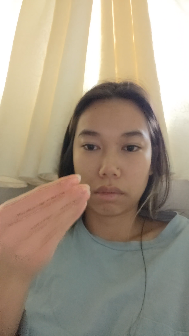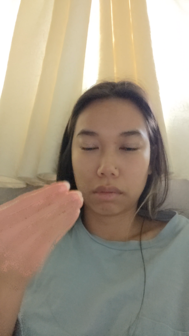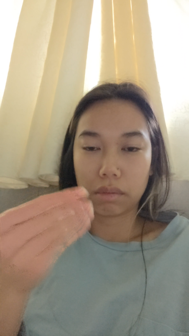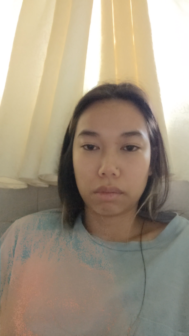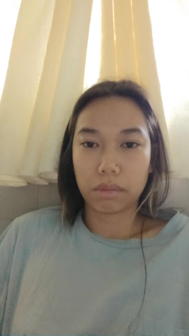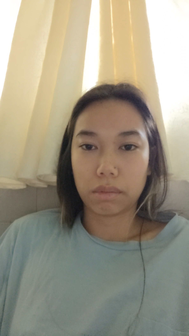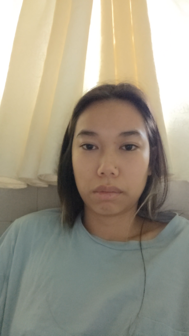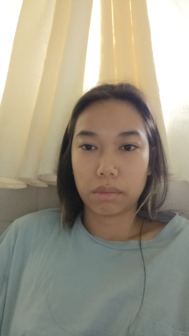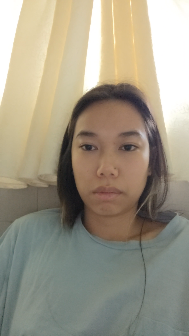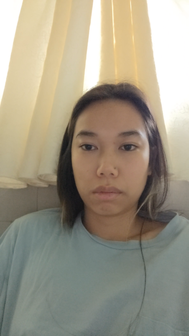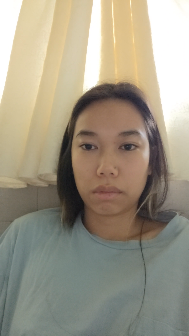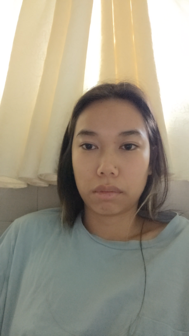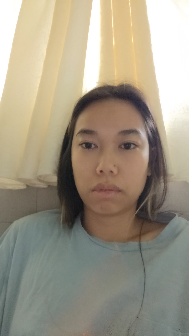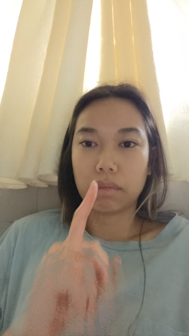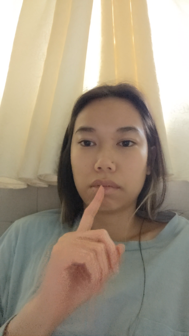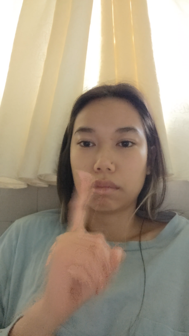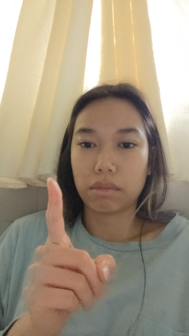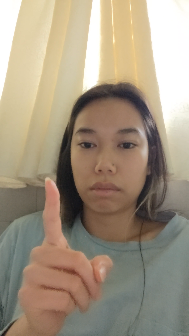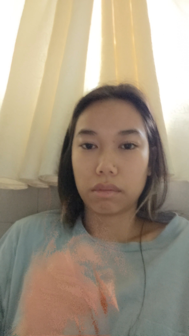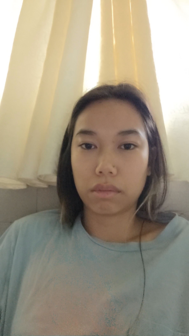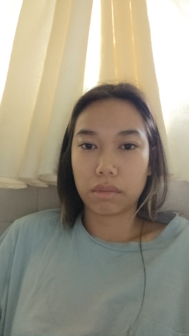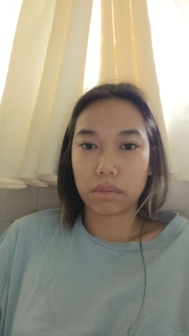is